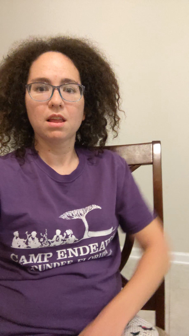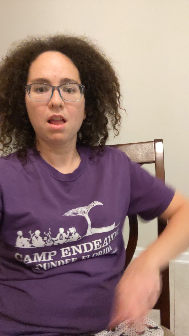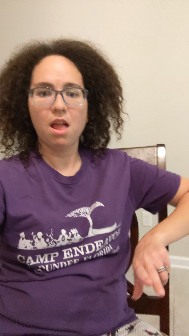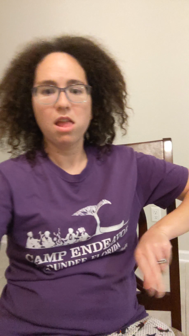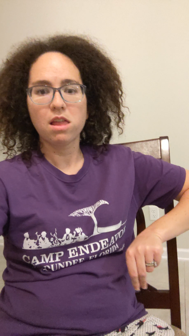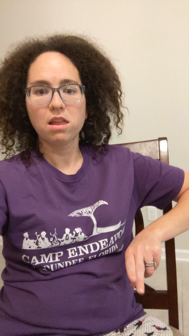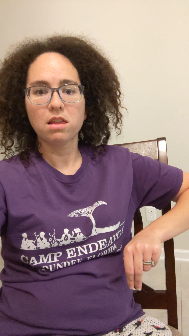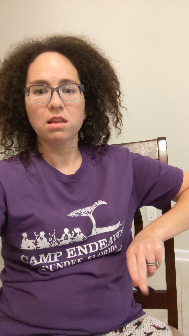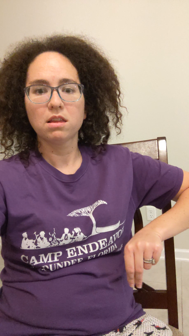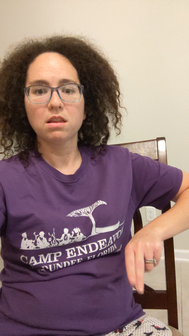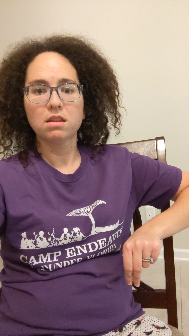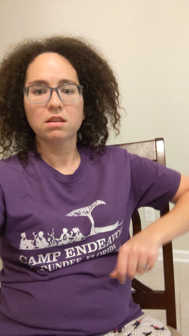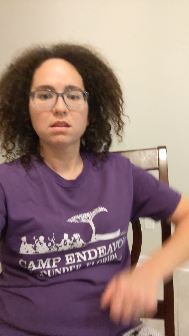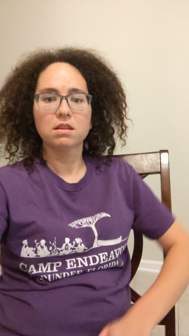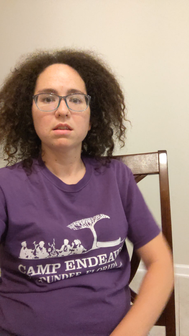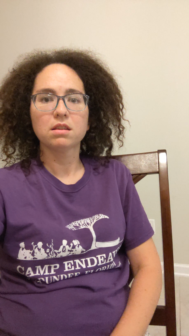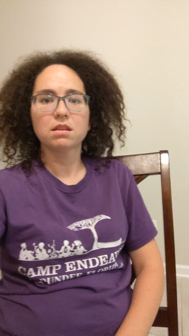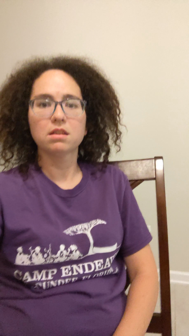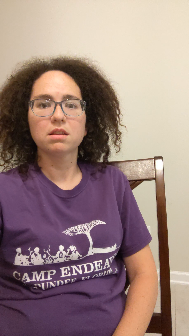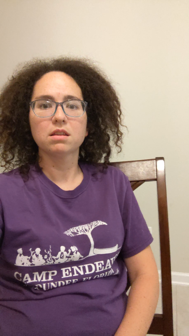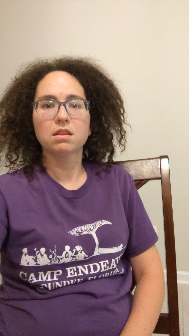diaper